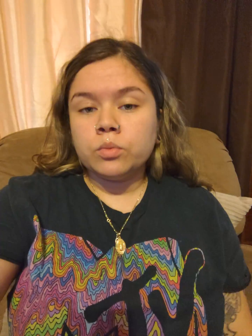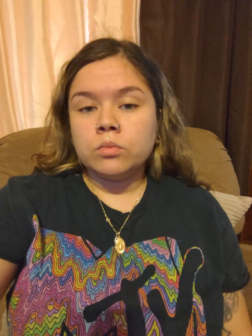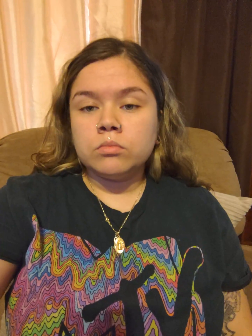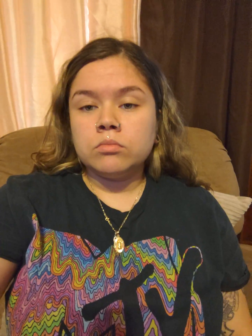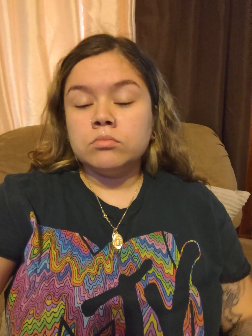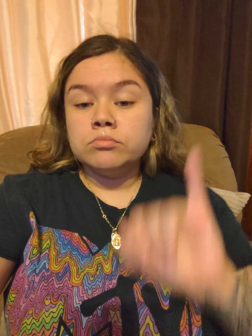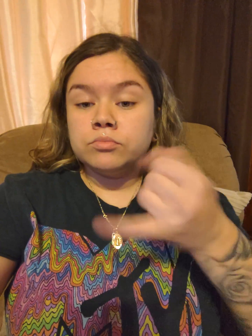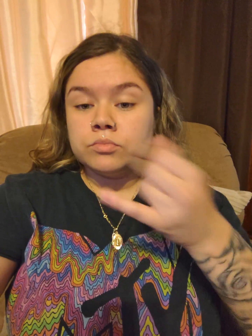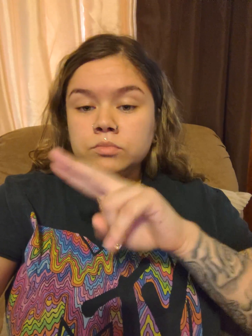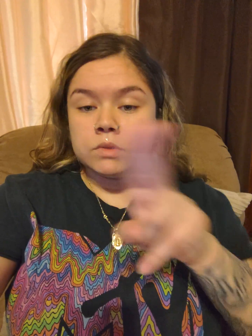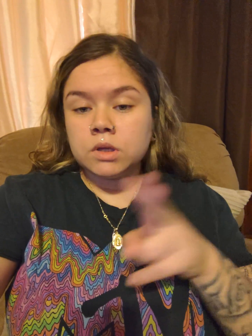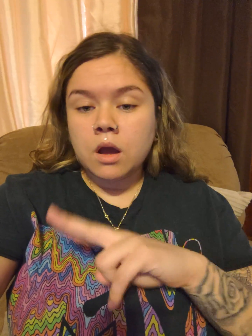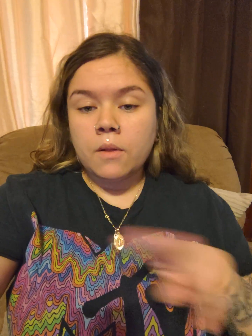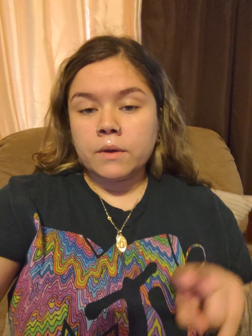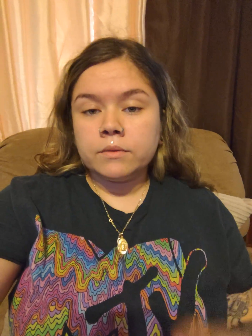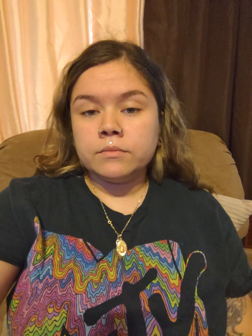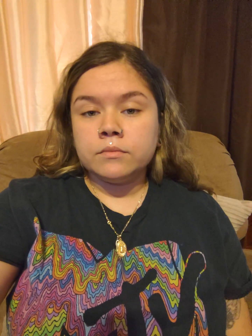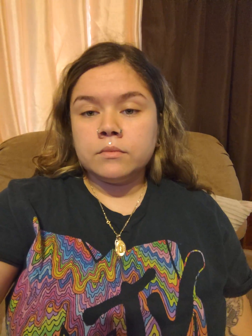jelly